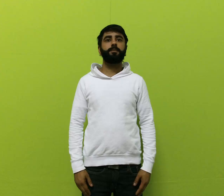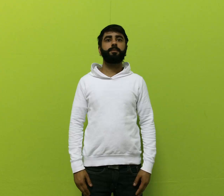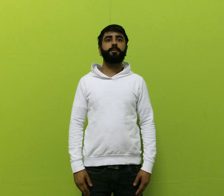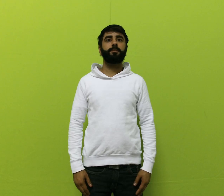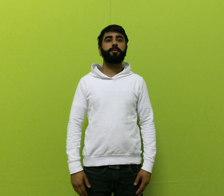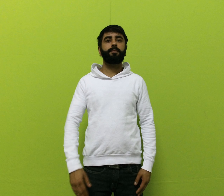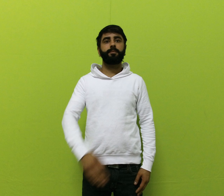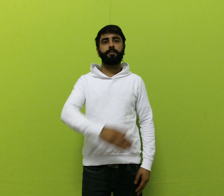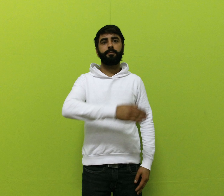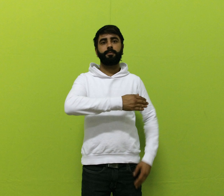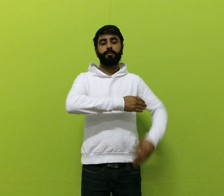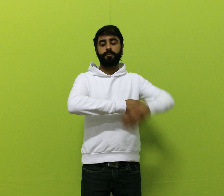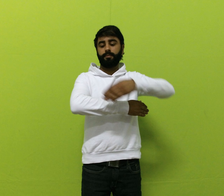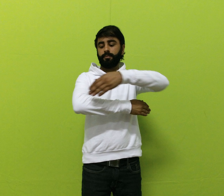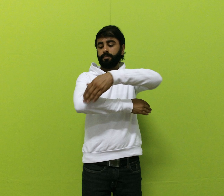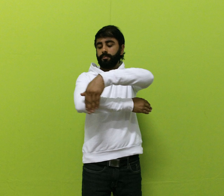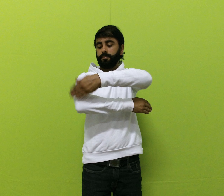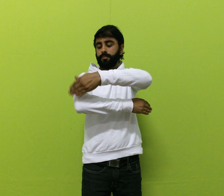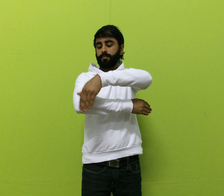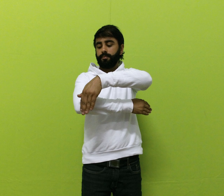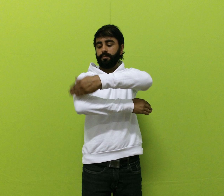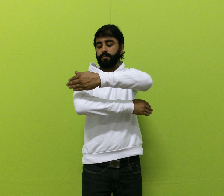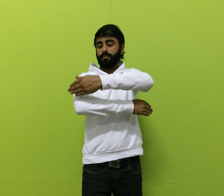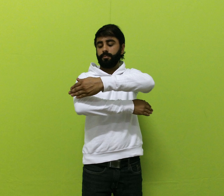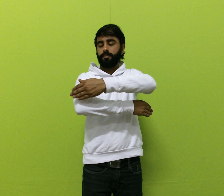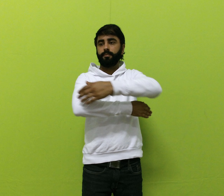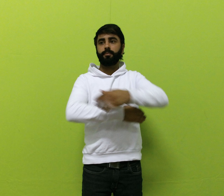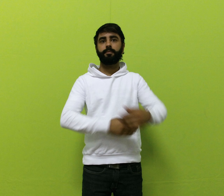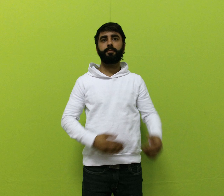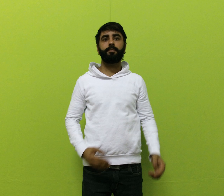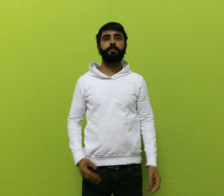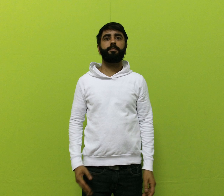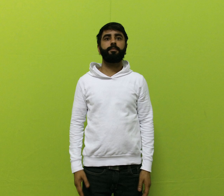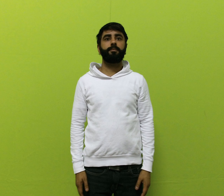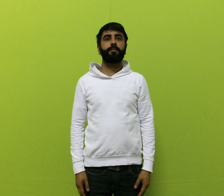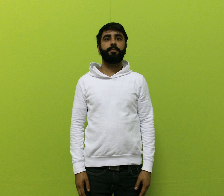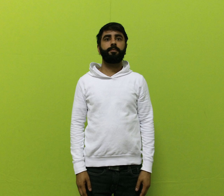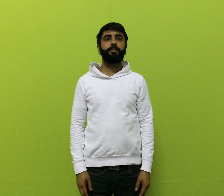esquina